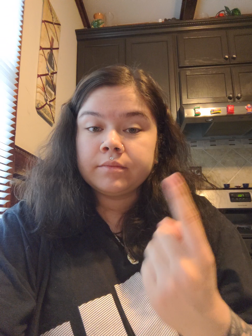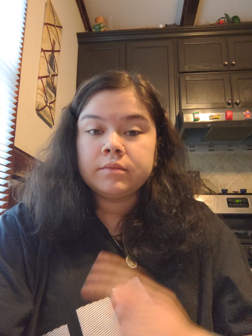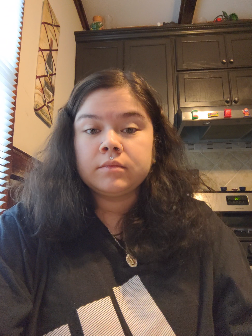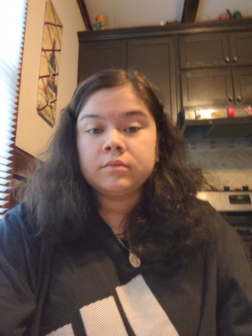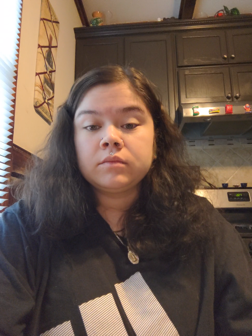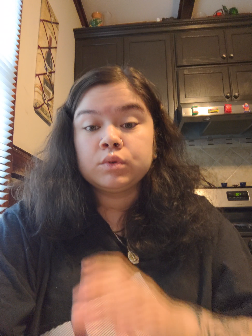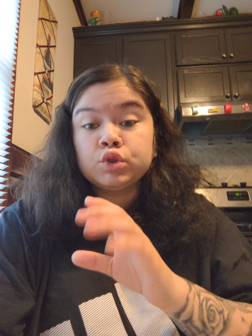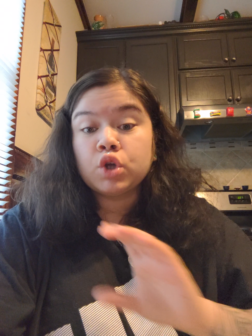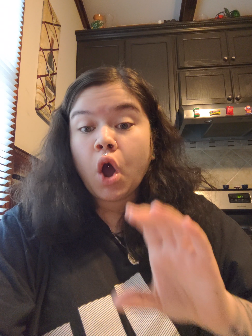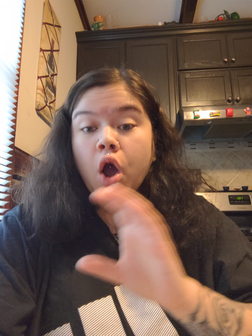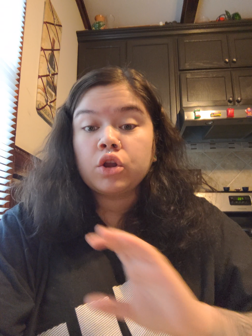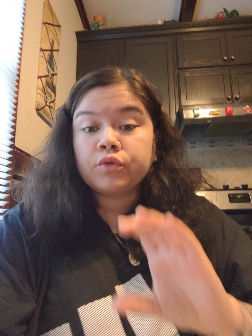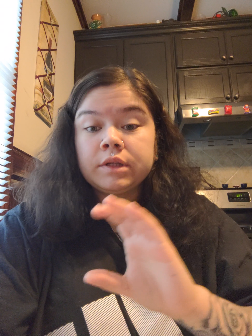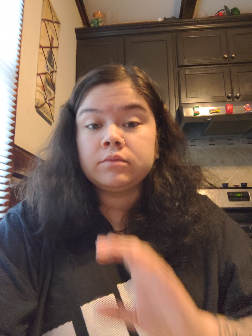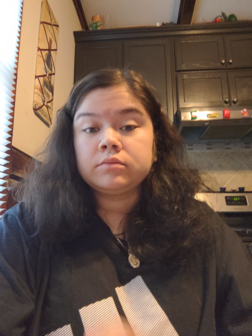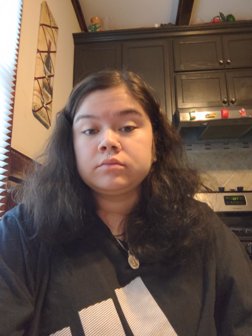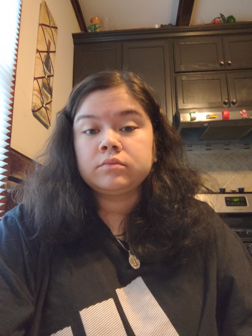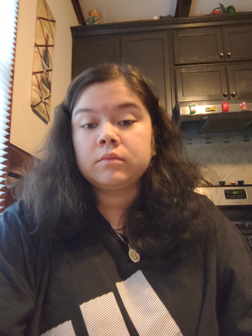chocolate